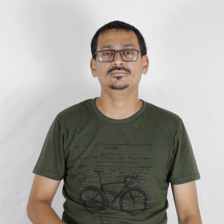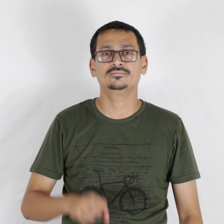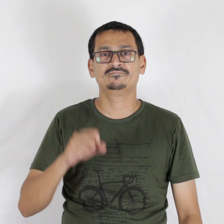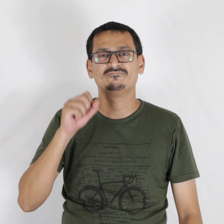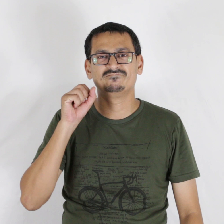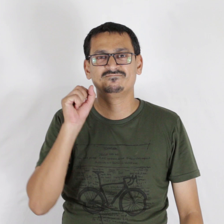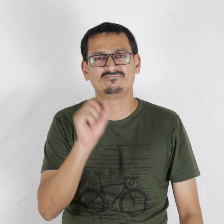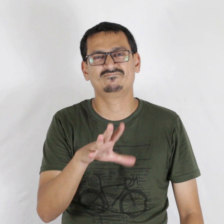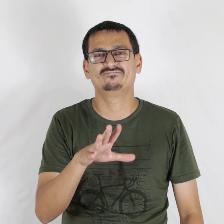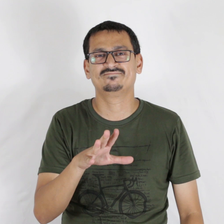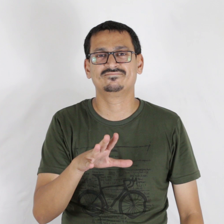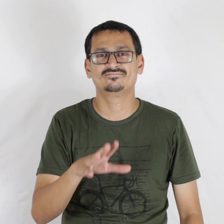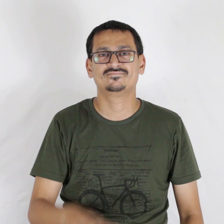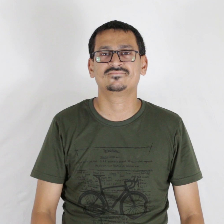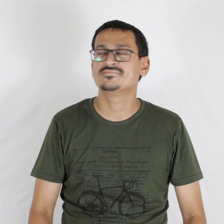bad